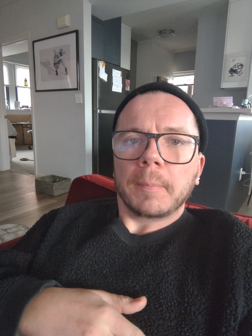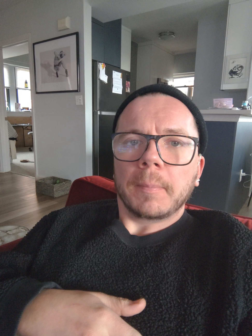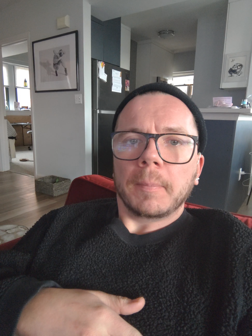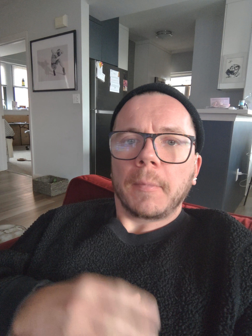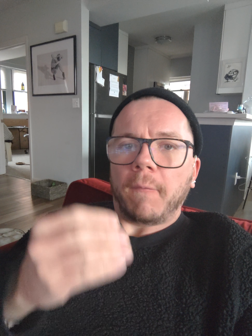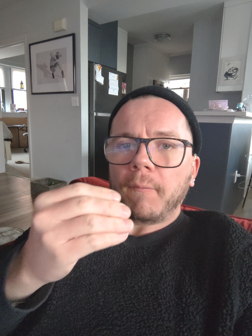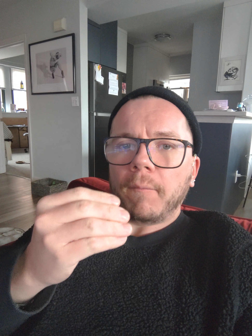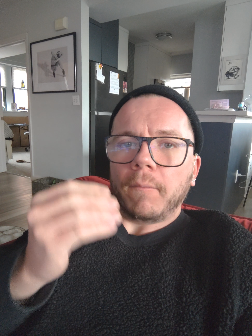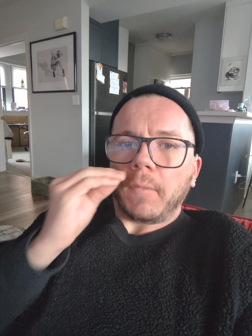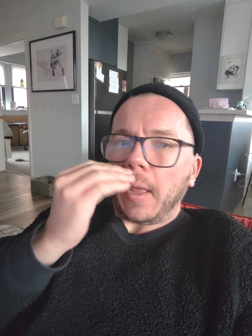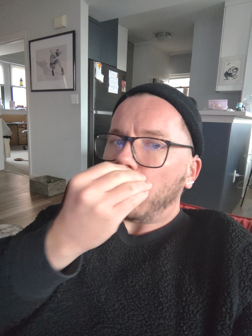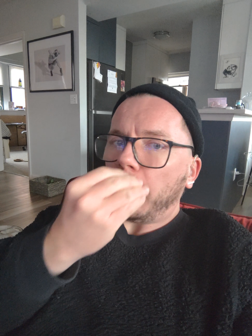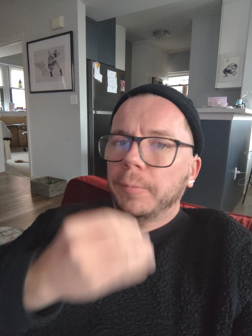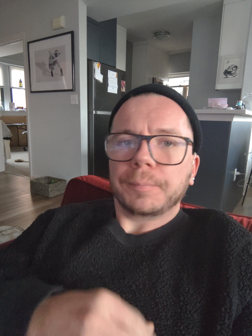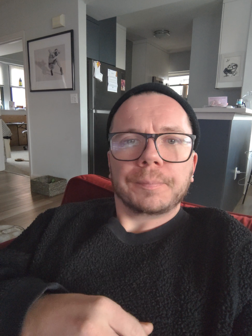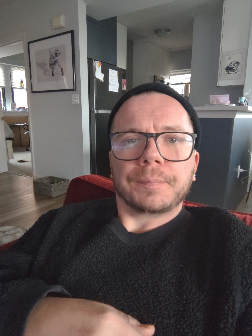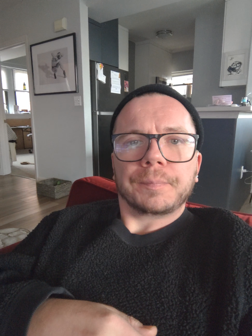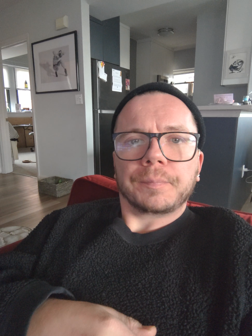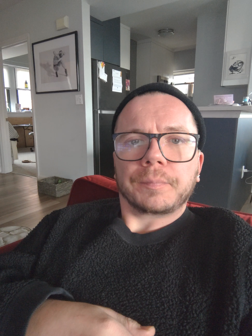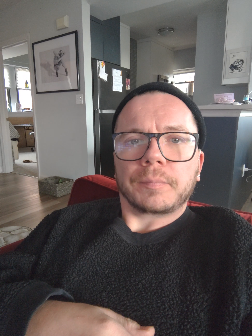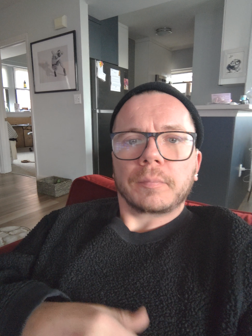flower